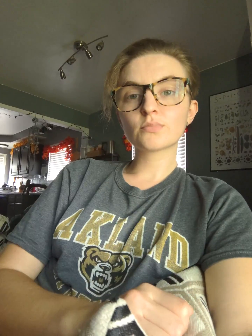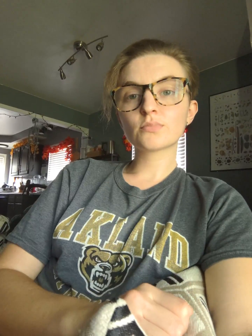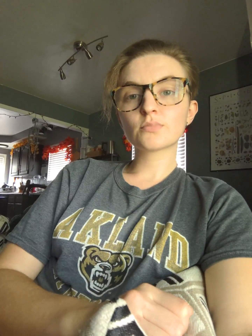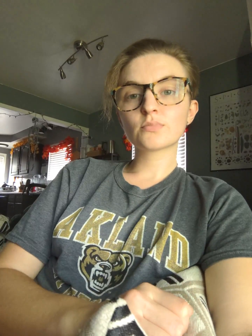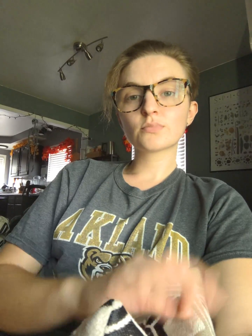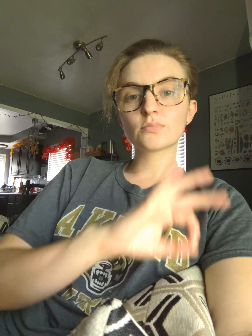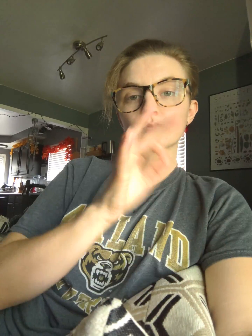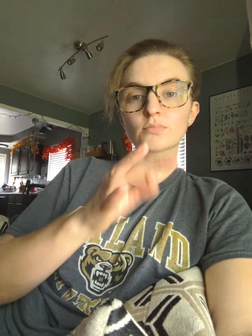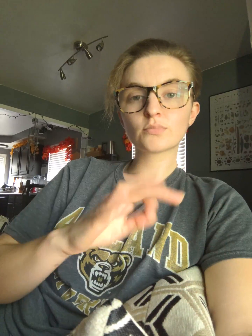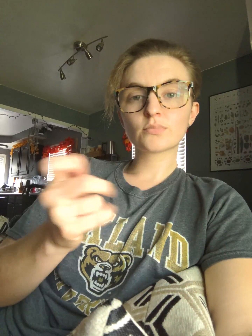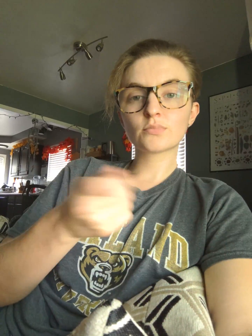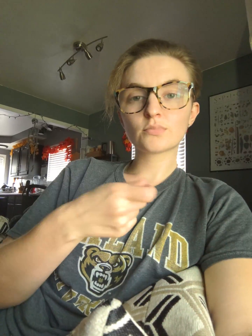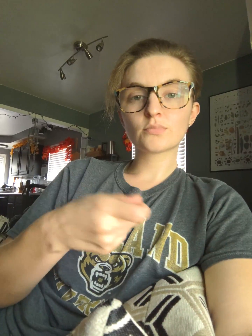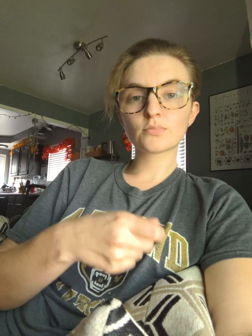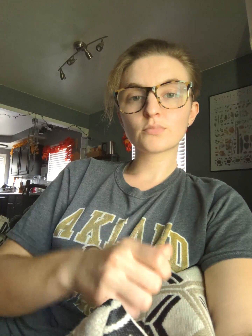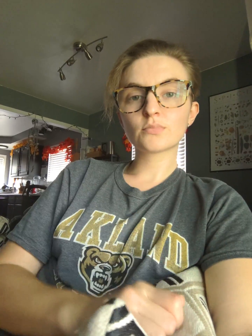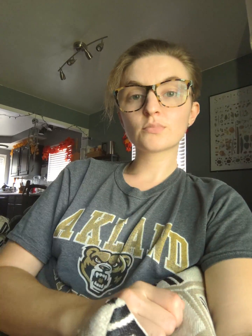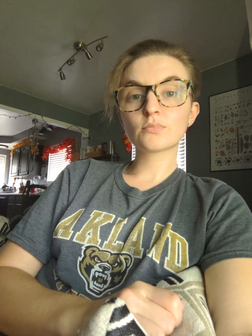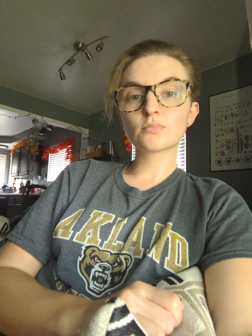hose